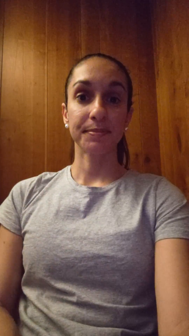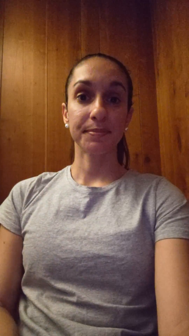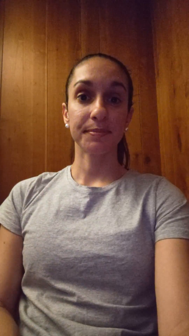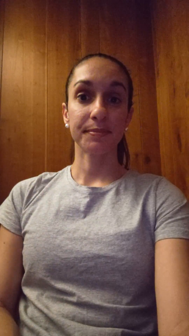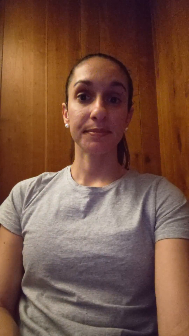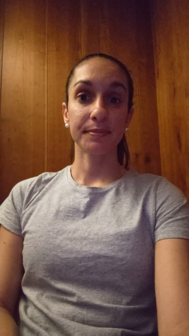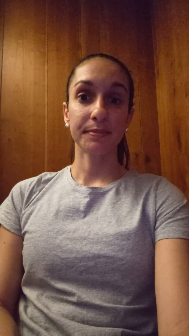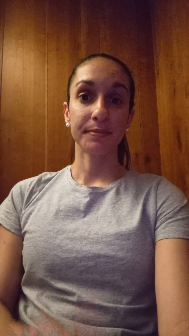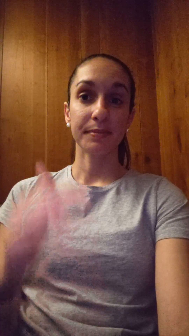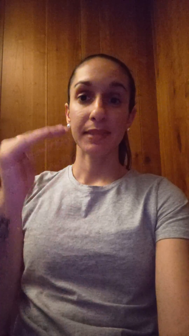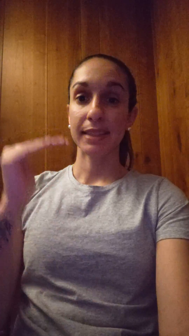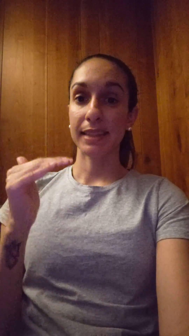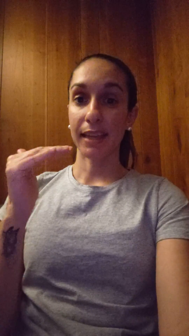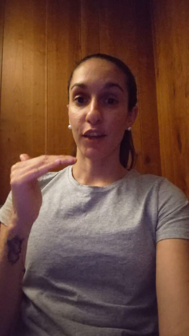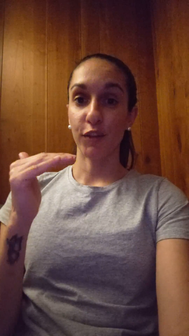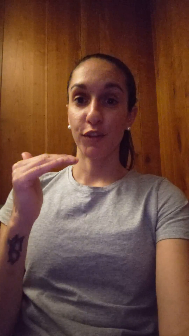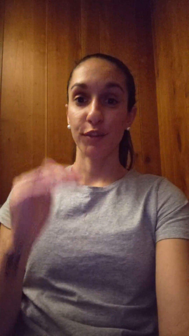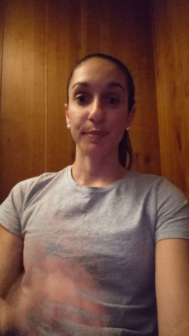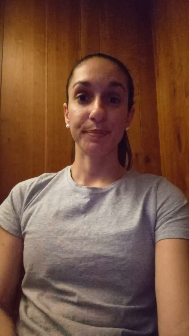little